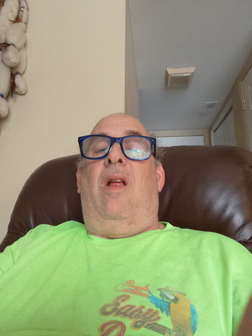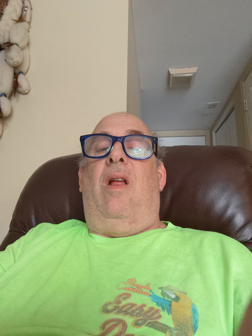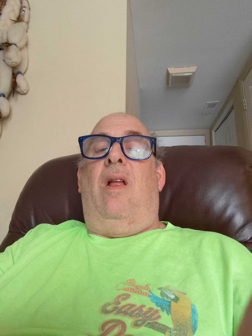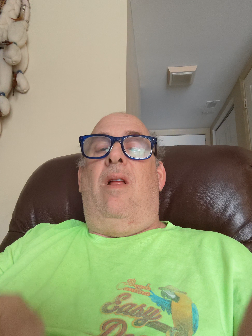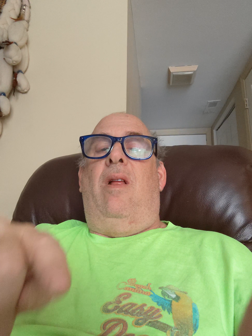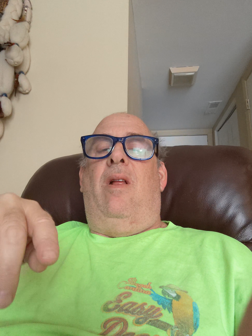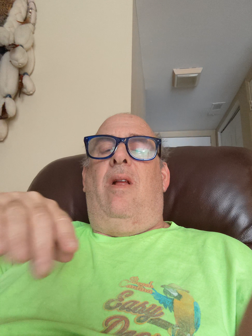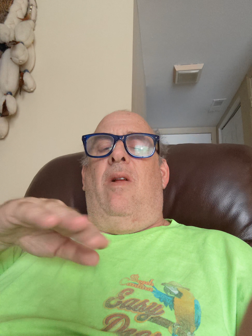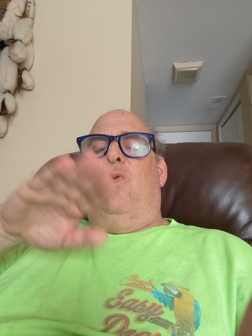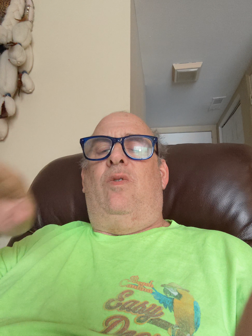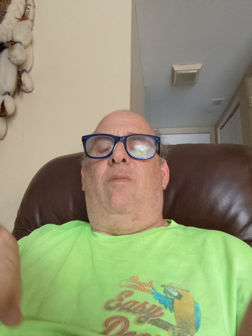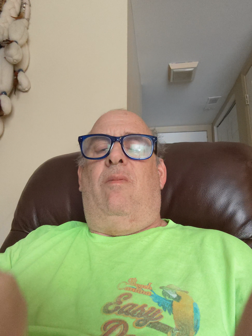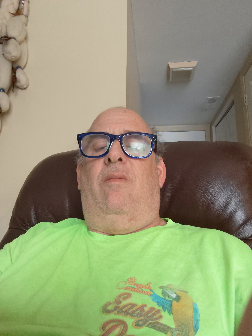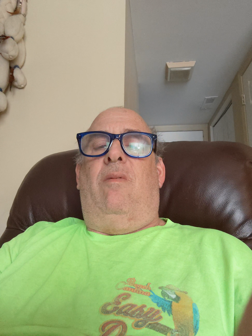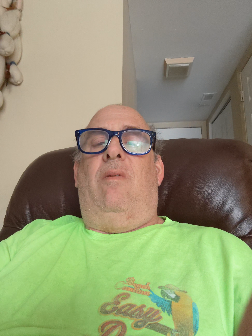pool